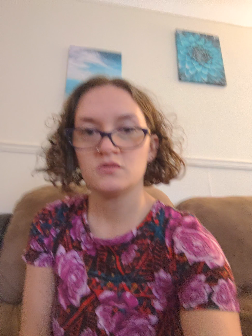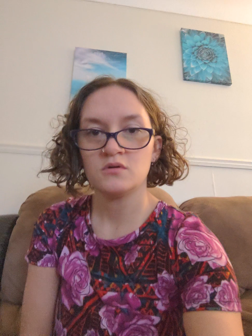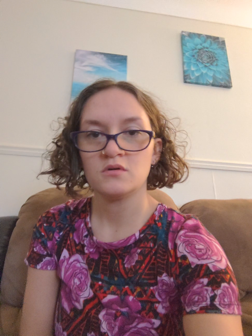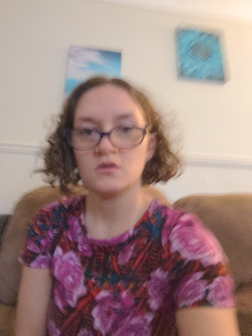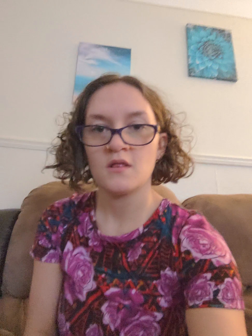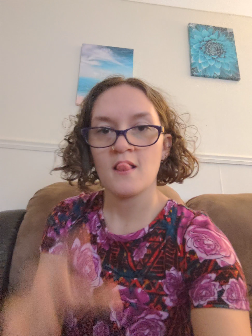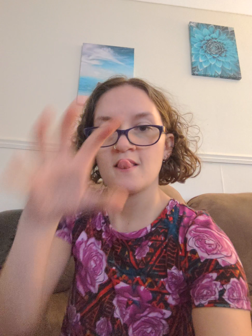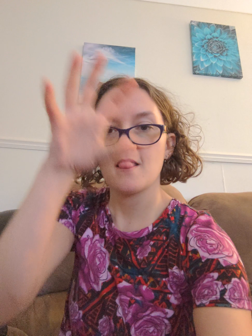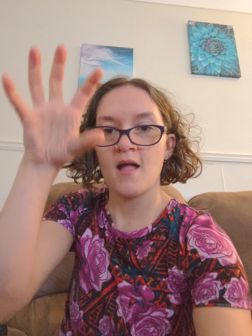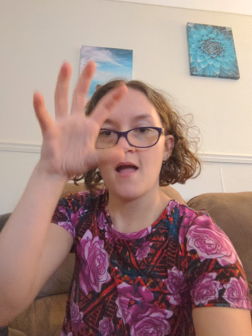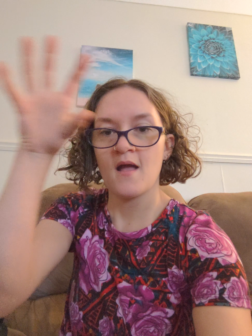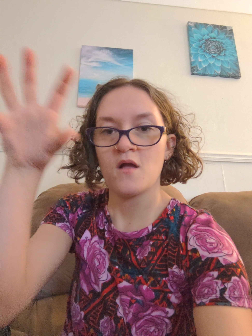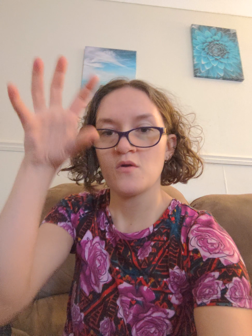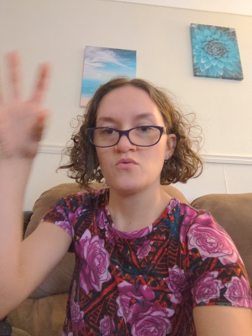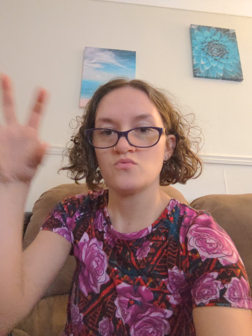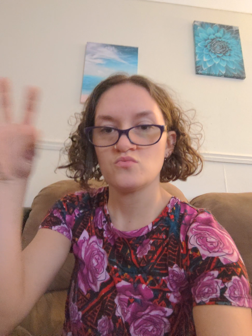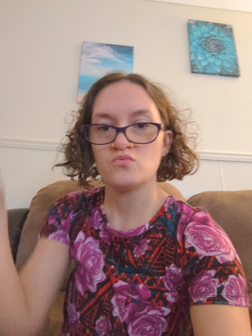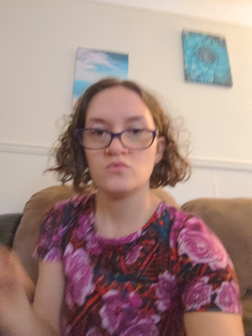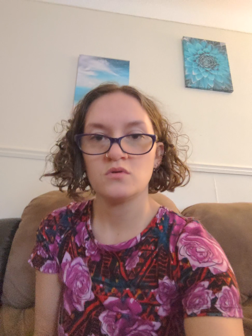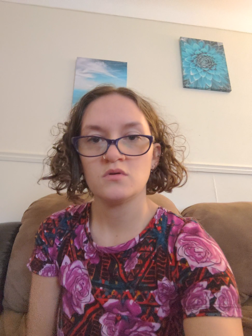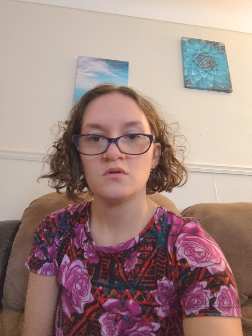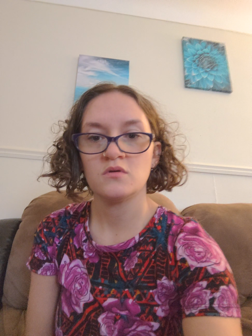cloud